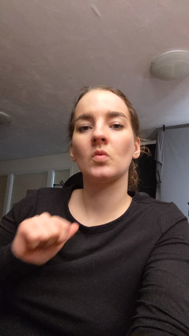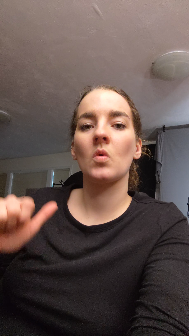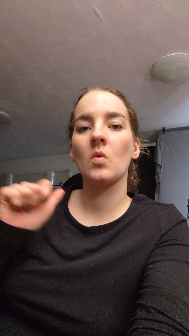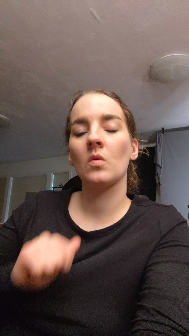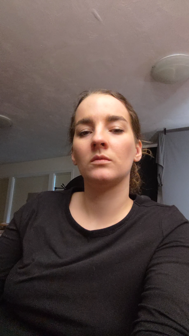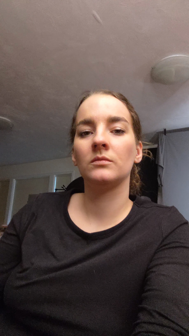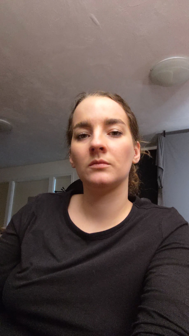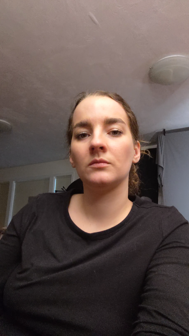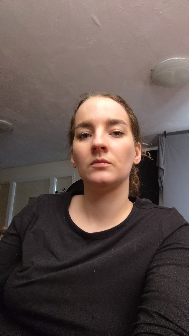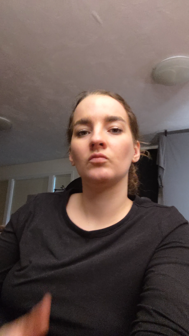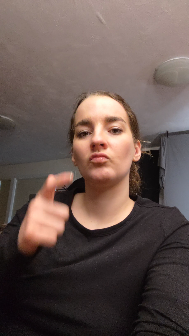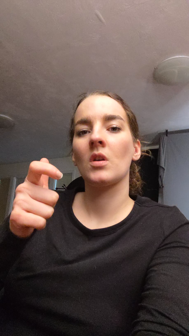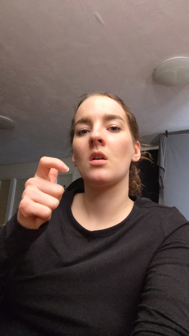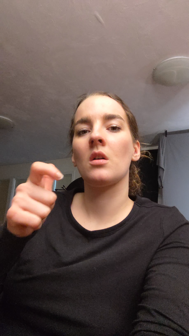run